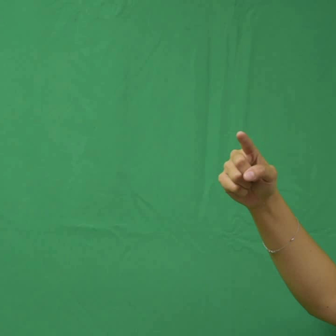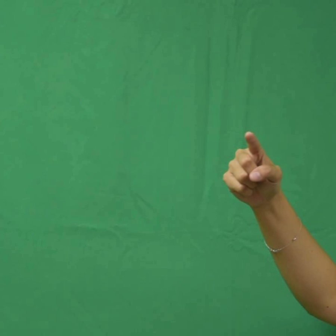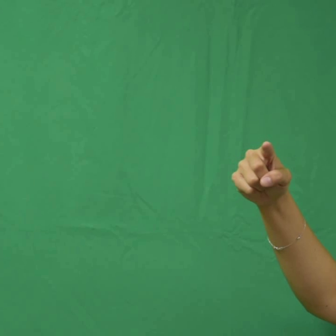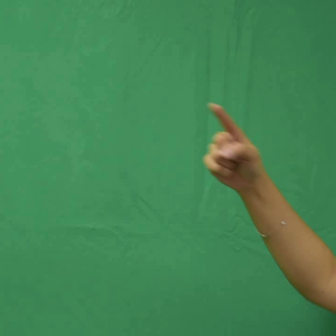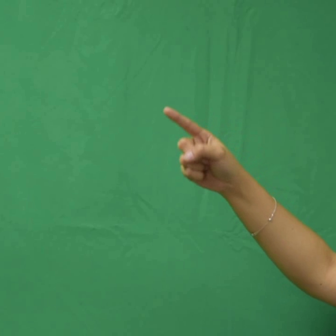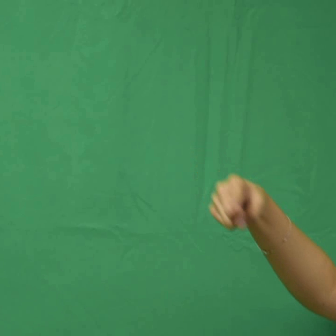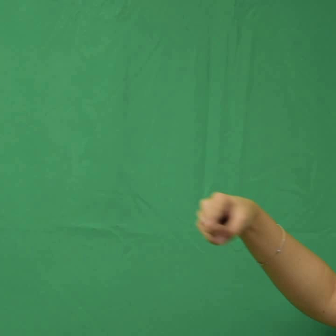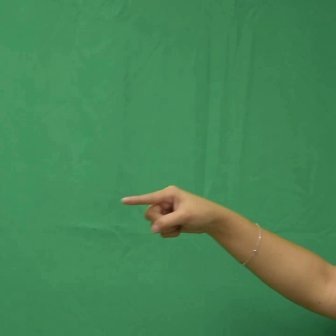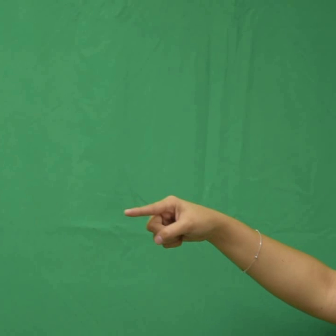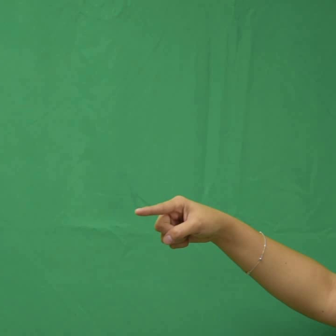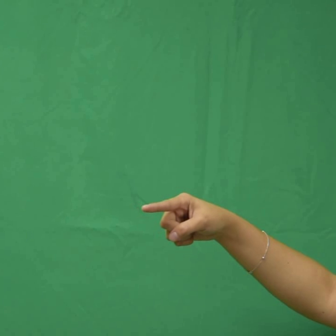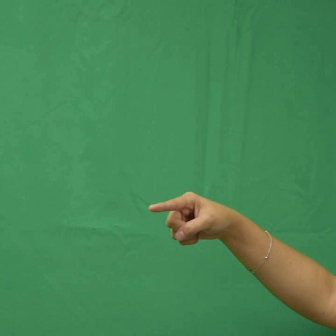Z